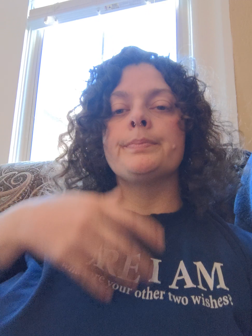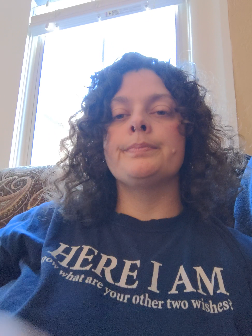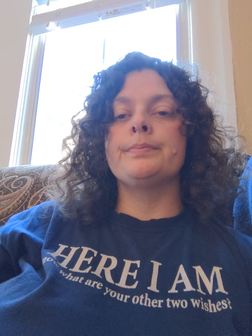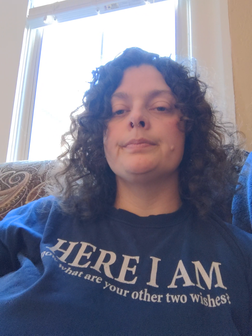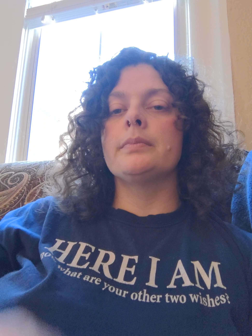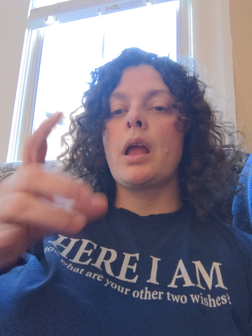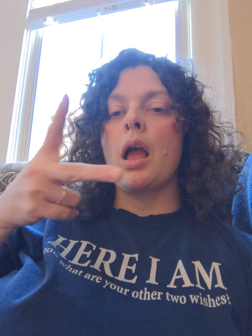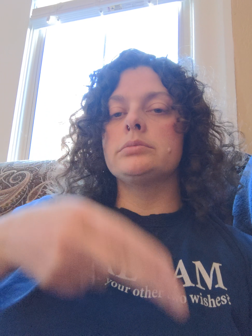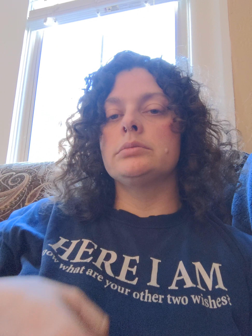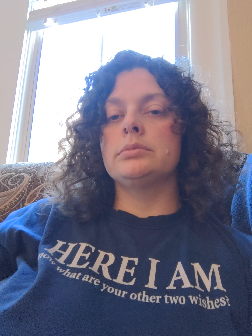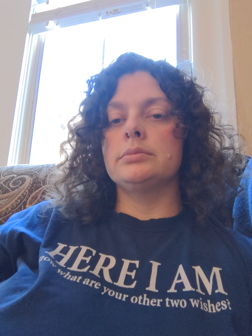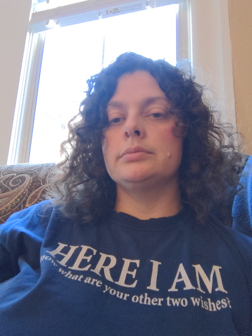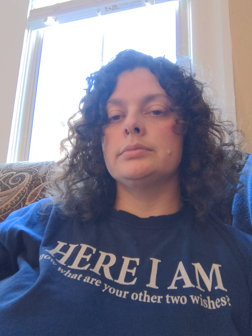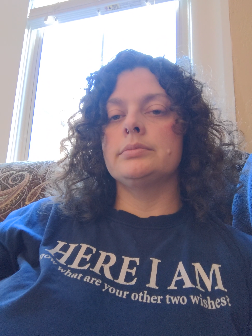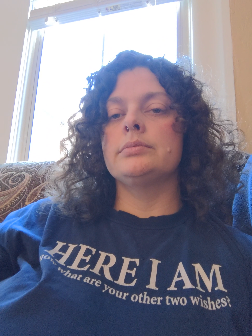cut